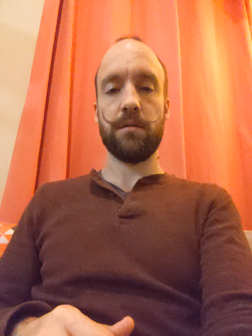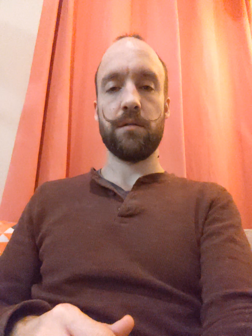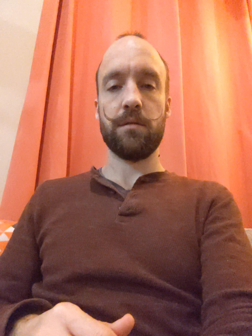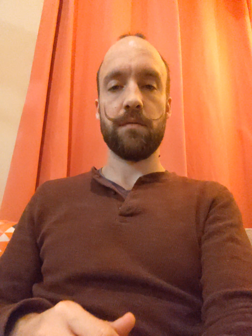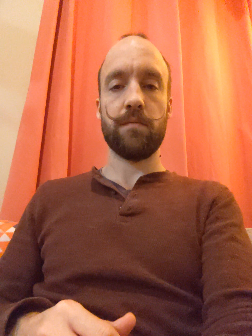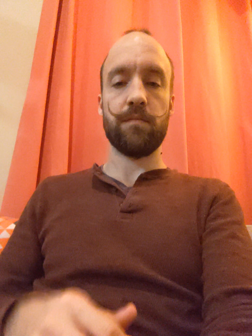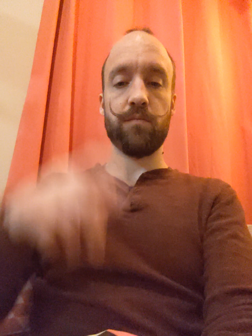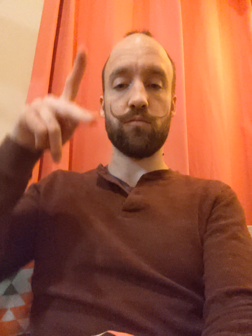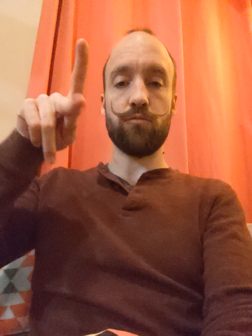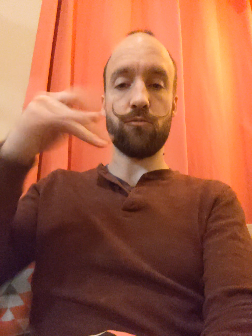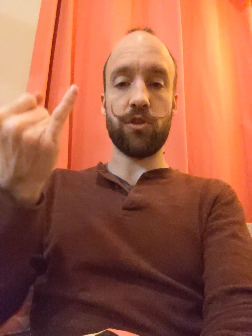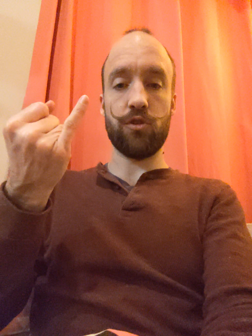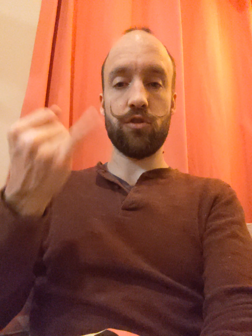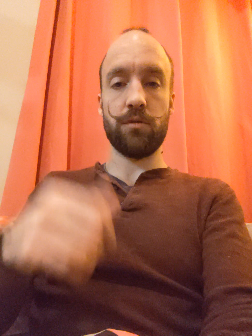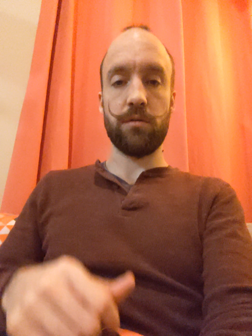pajamas